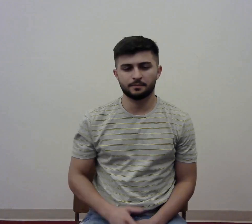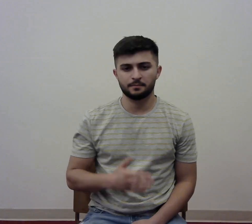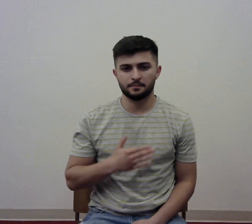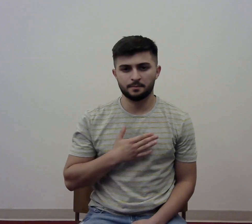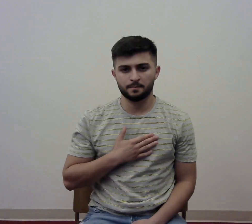mən